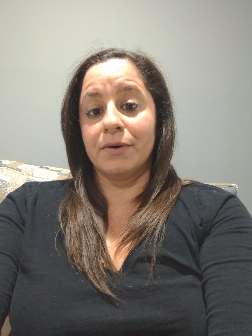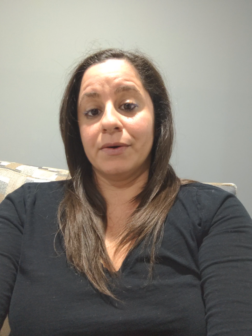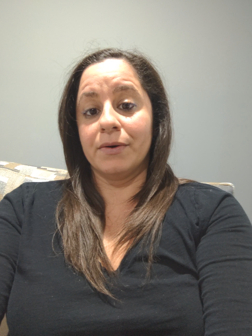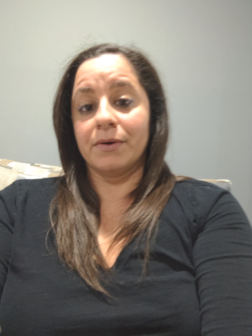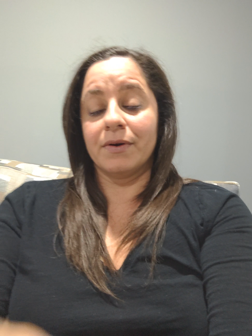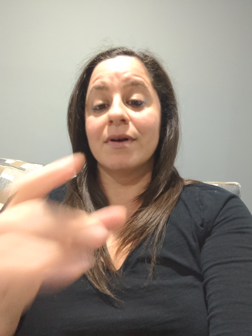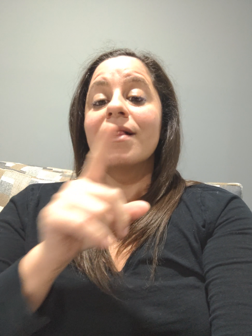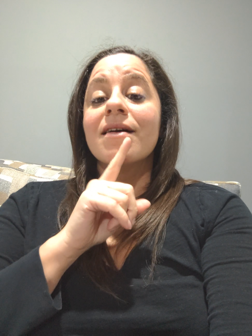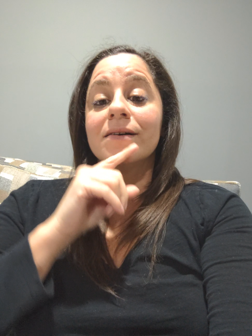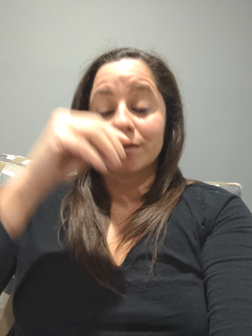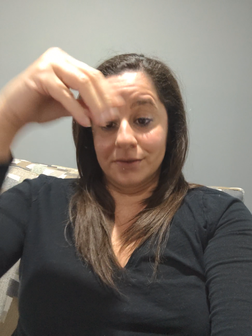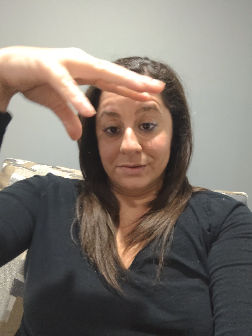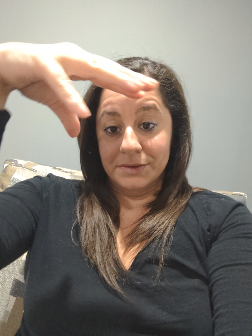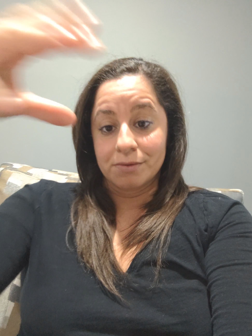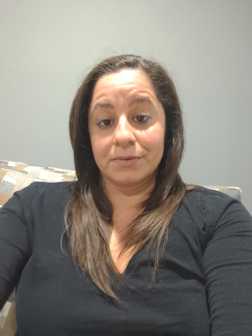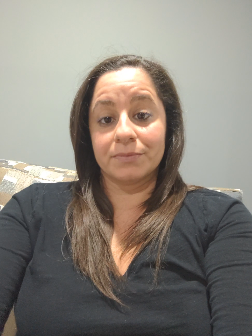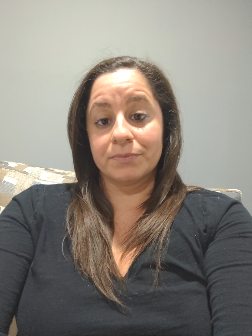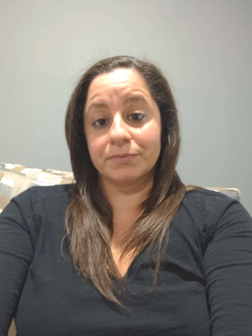lamp